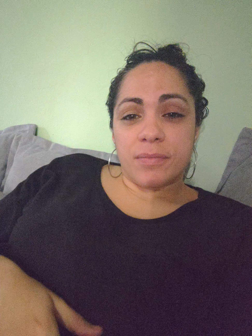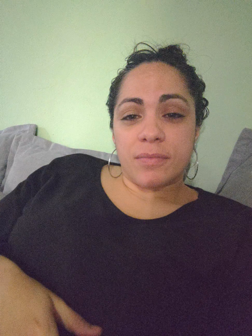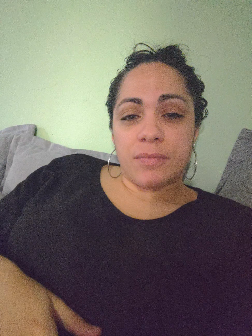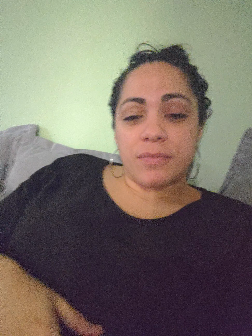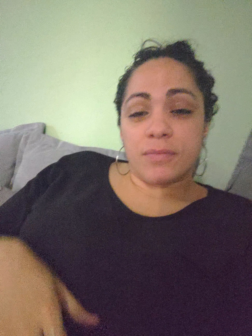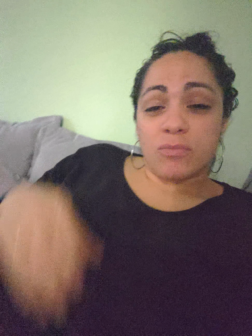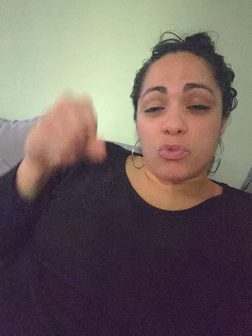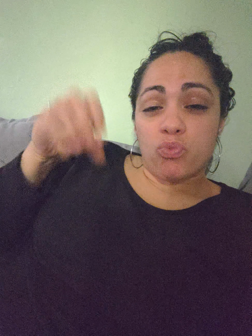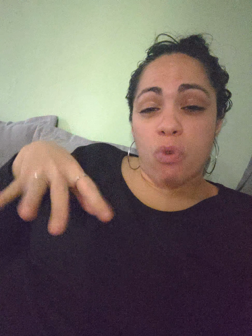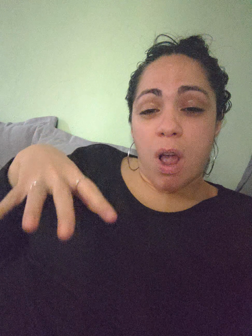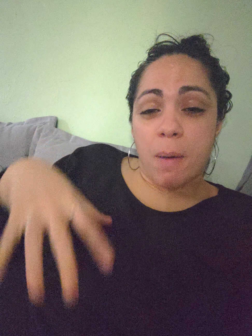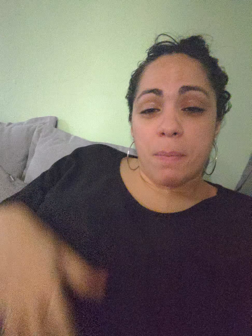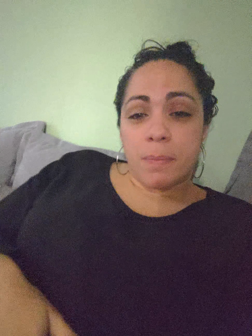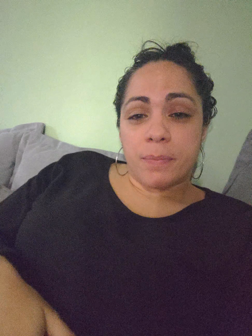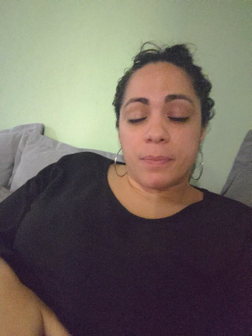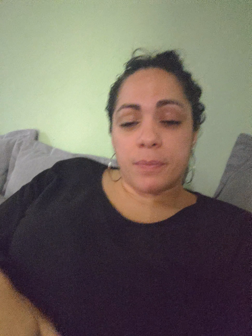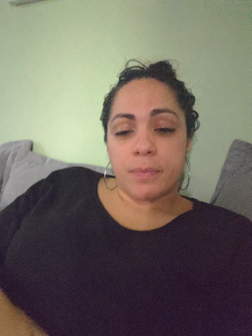drop